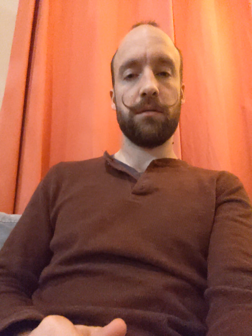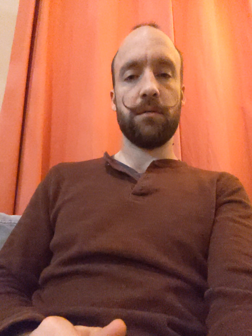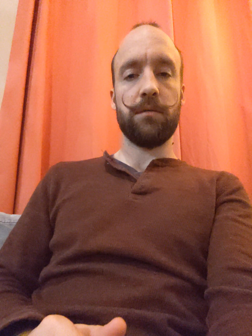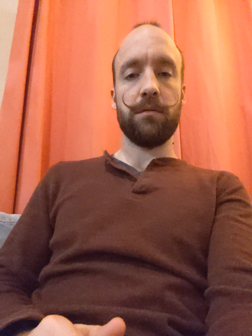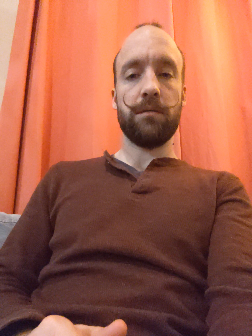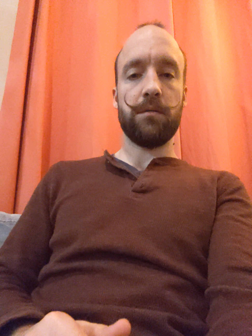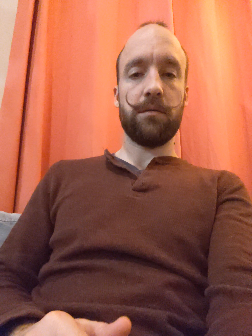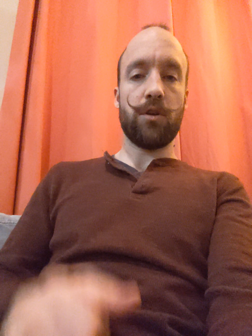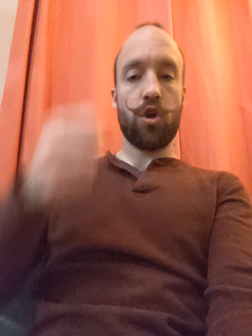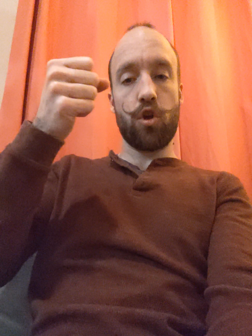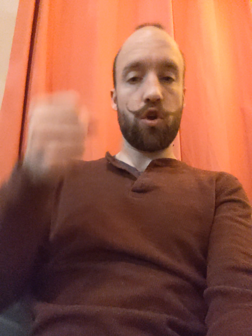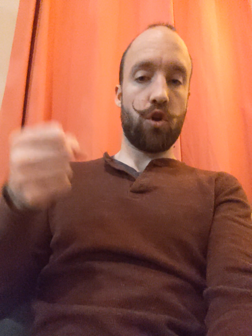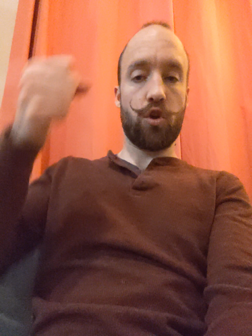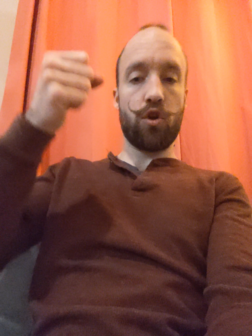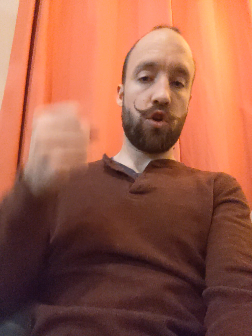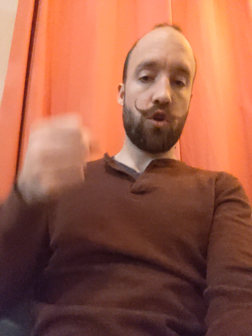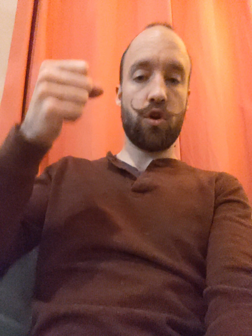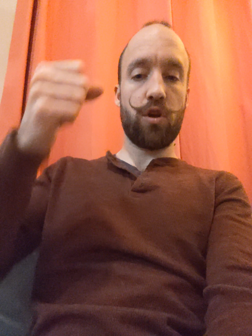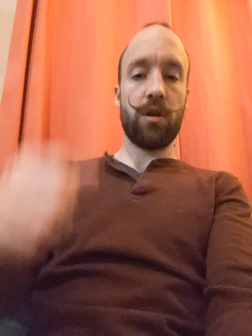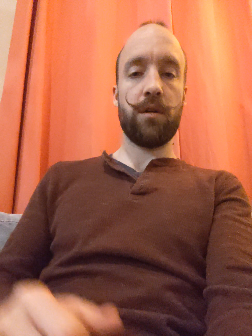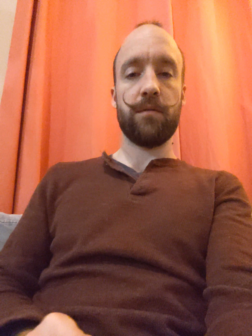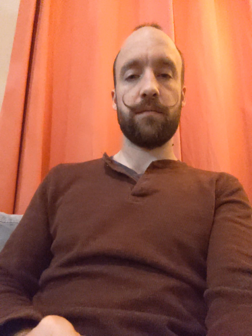car